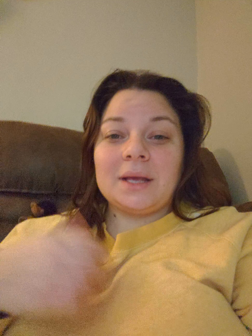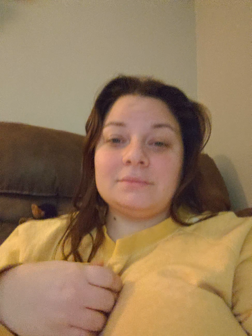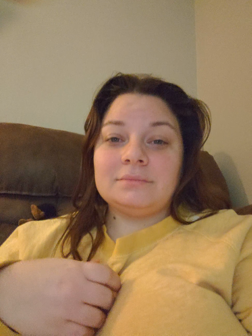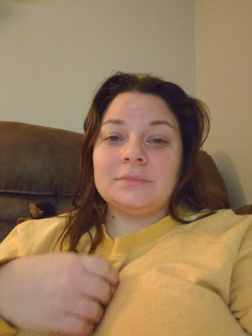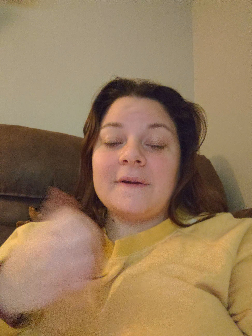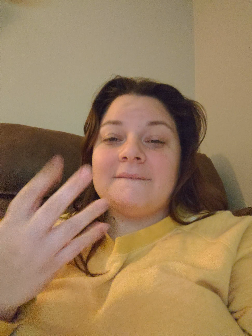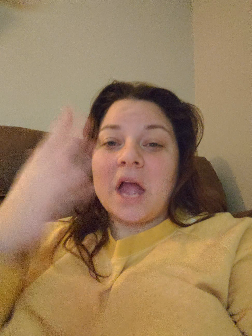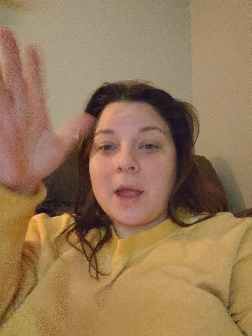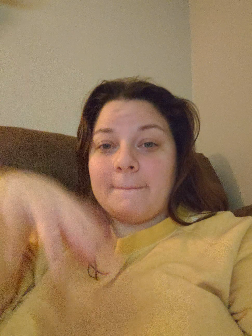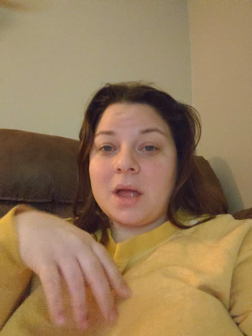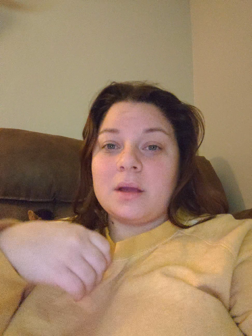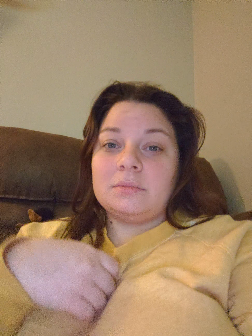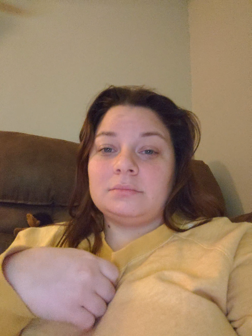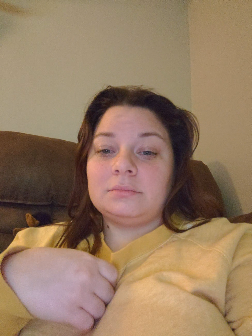fireman